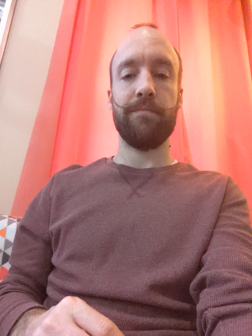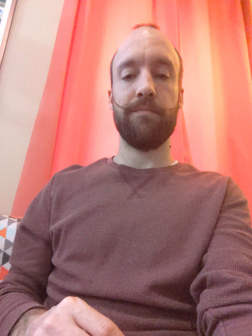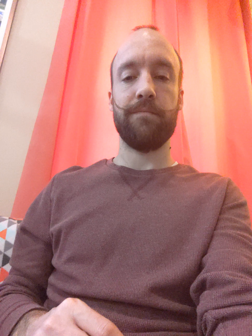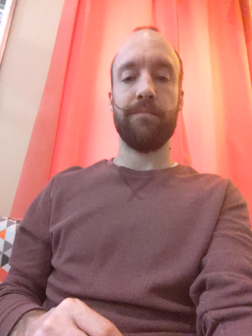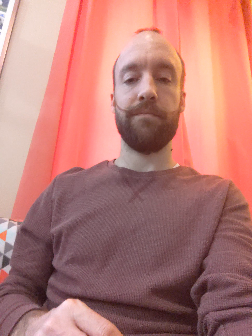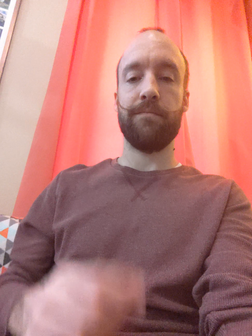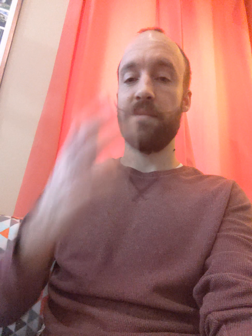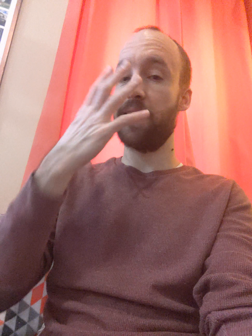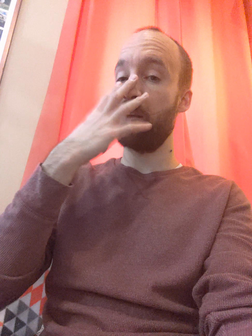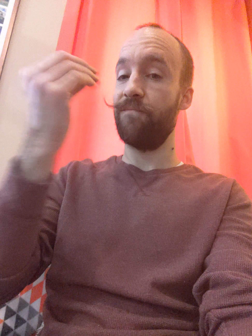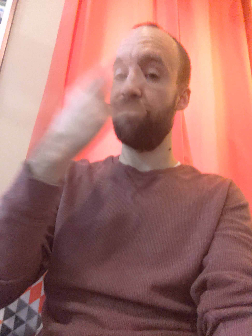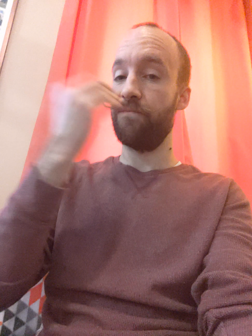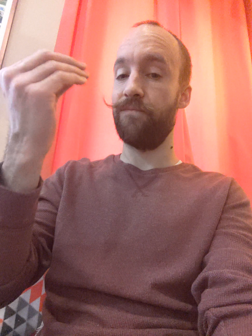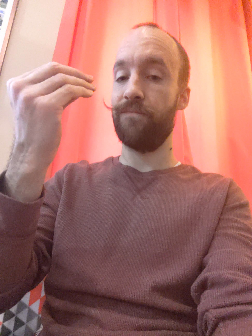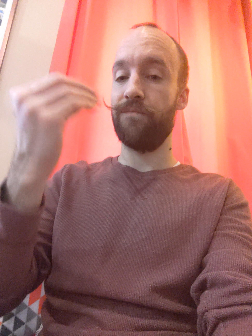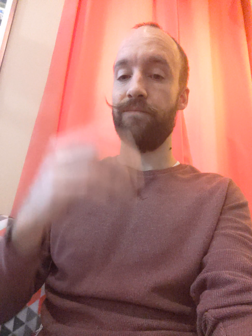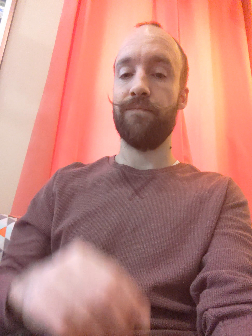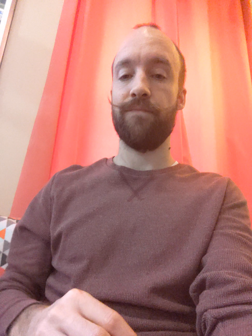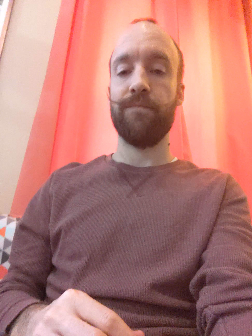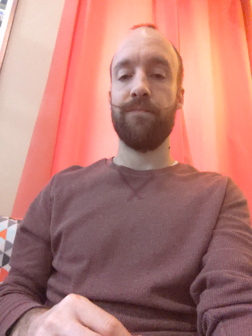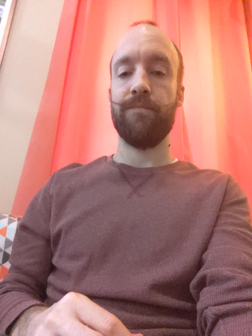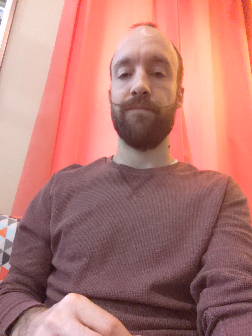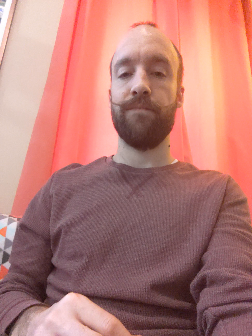wolf